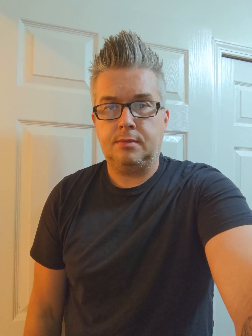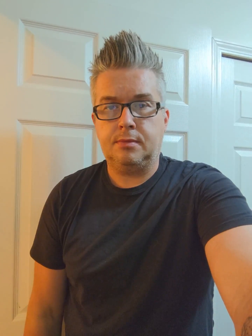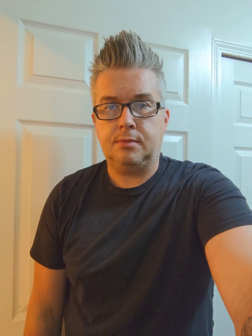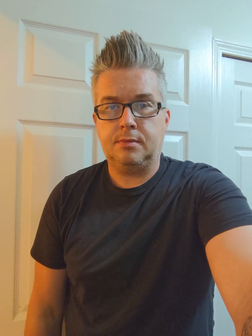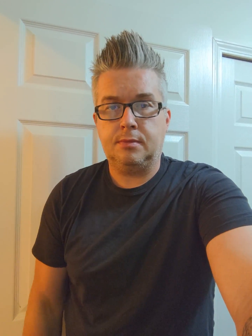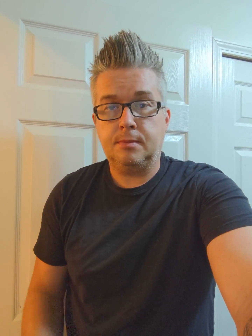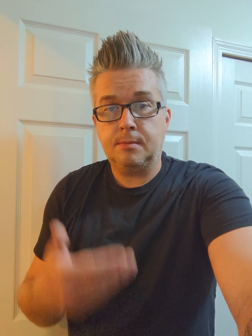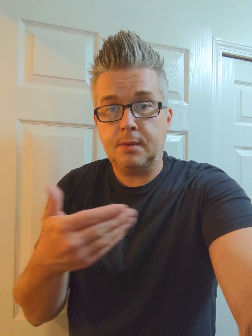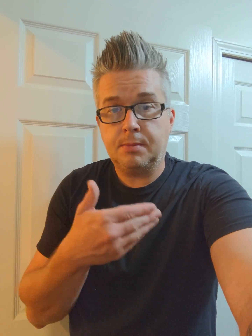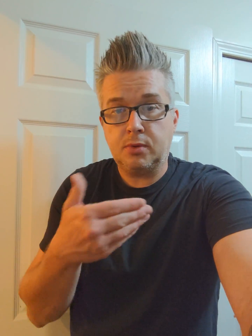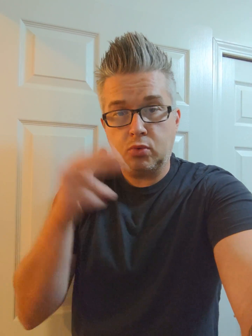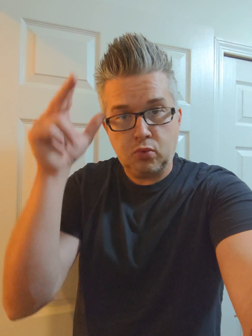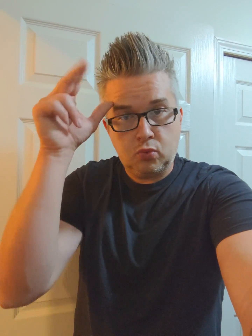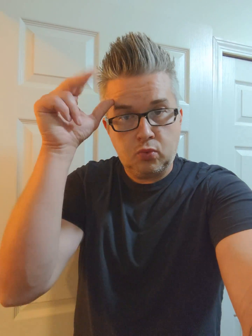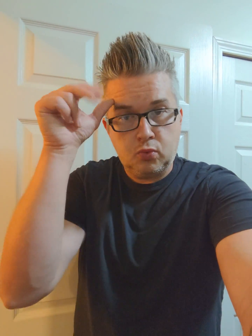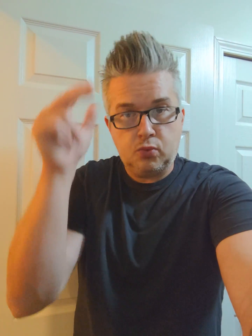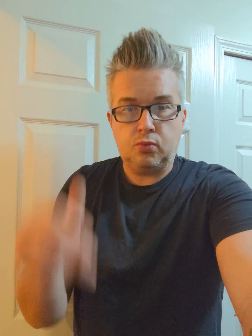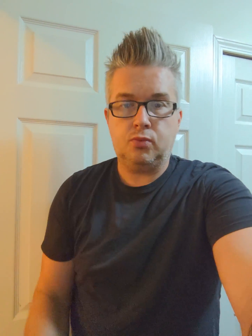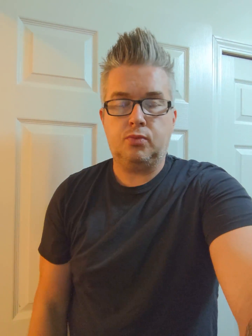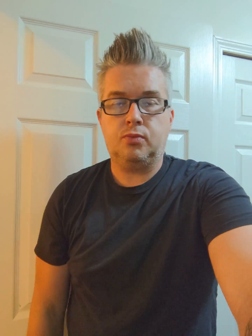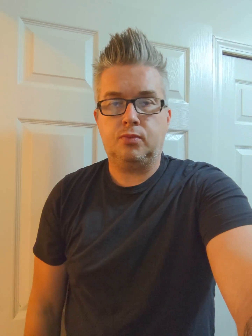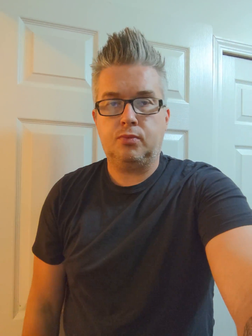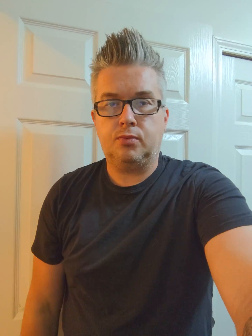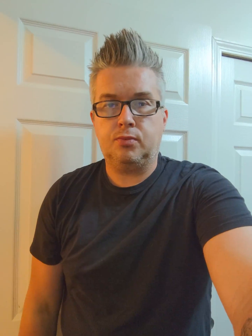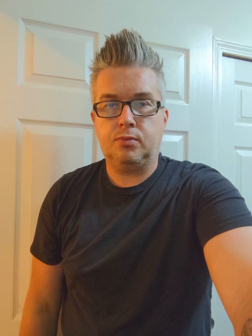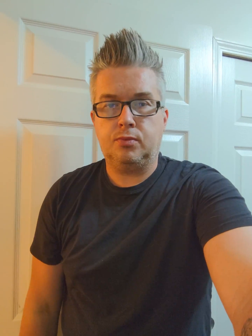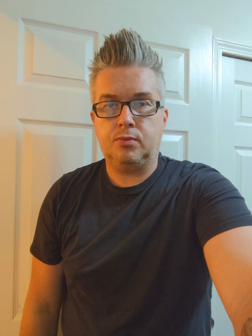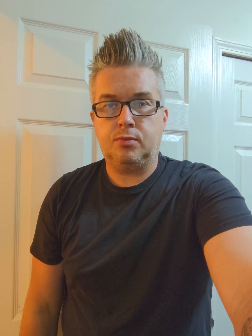pony